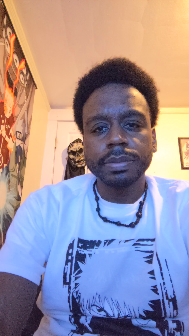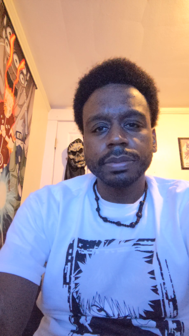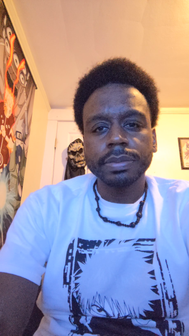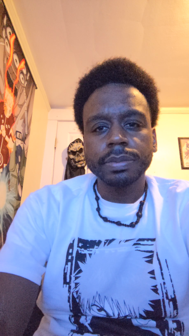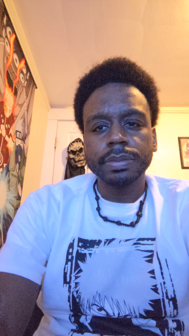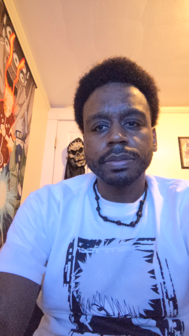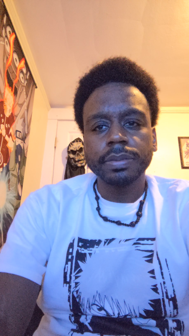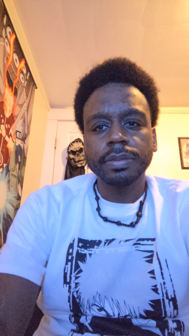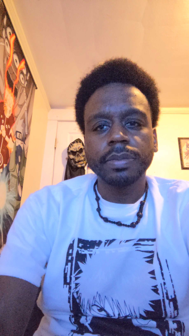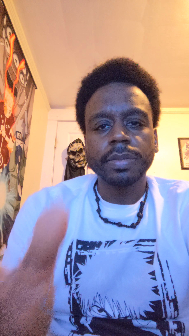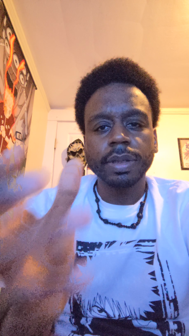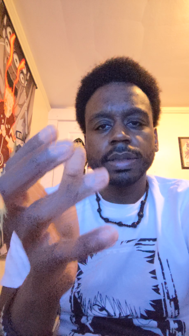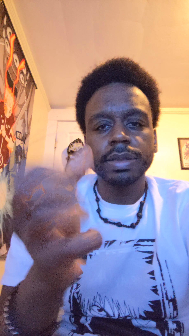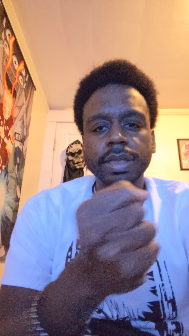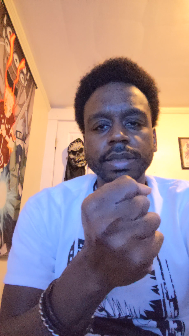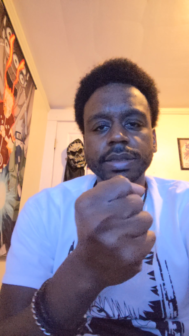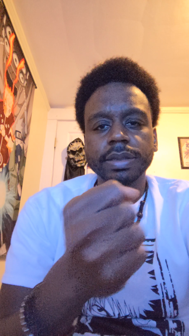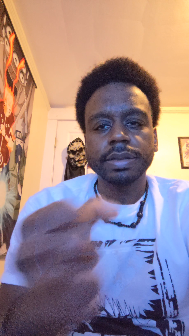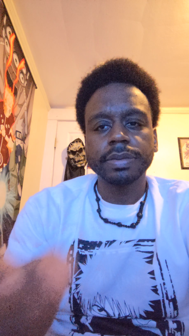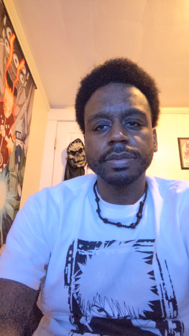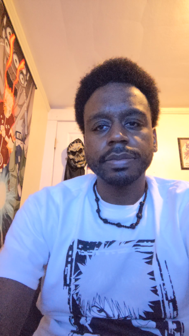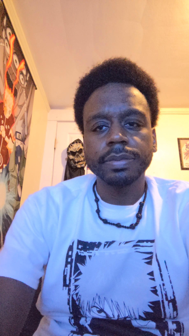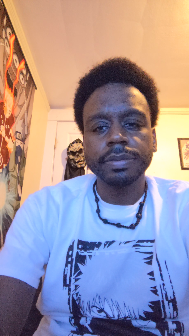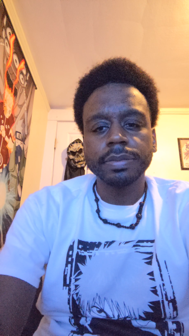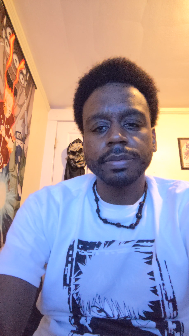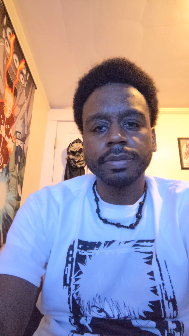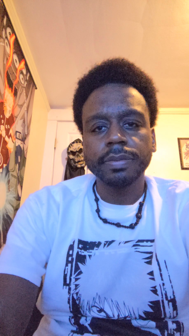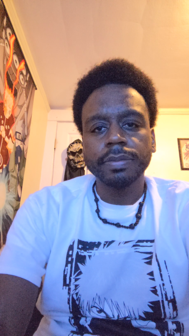get